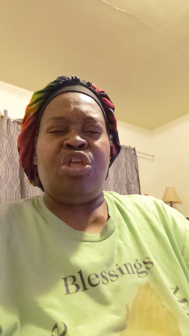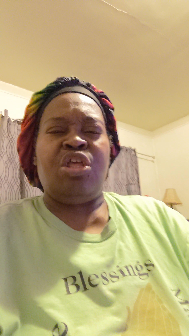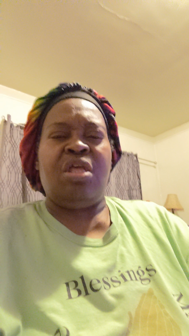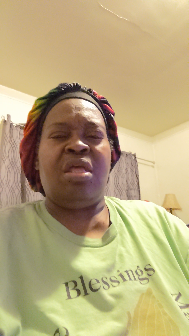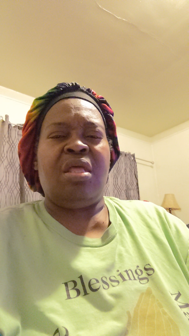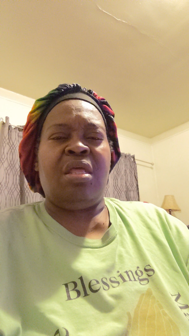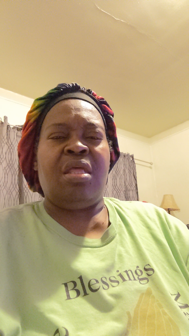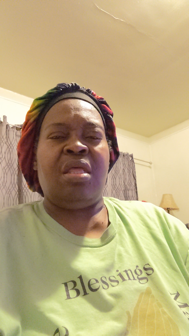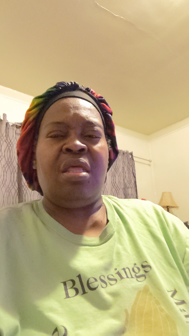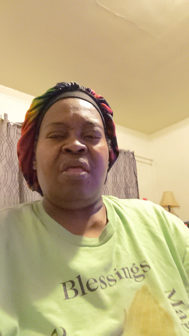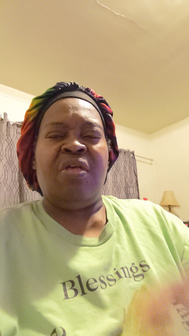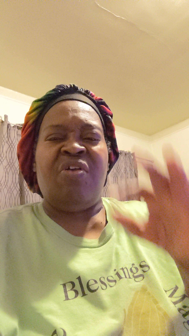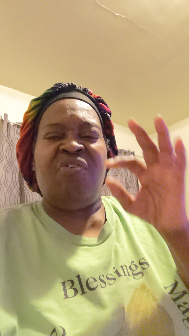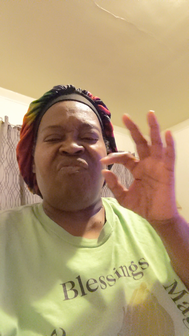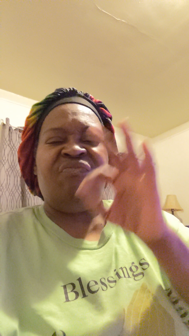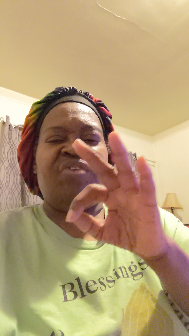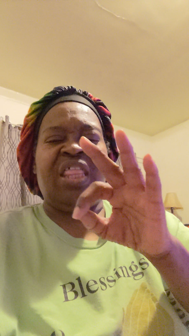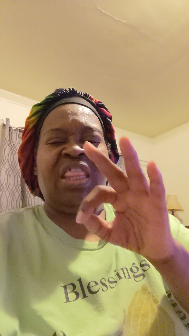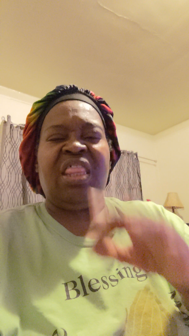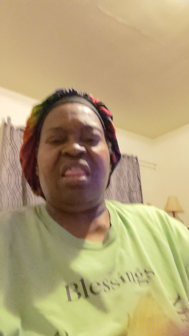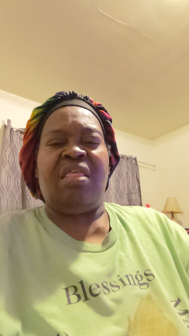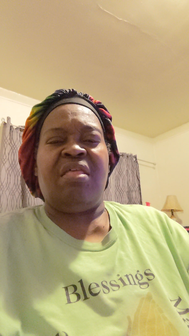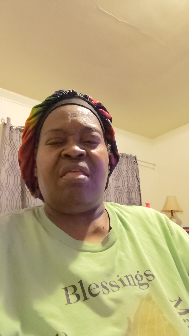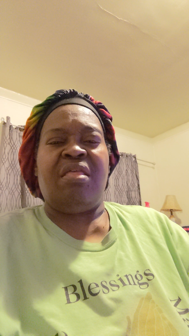fit